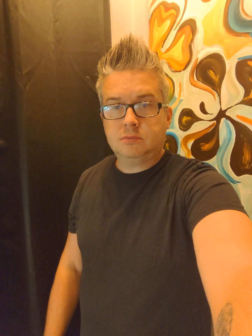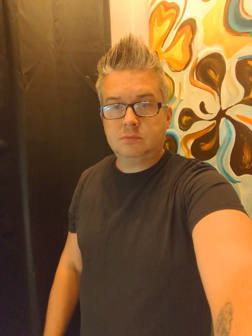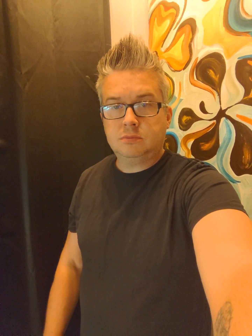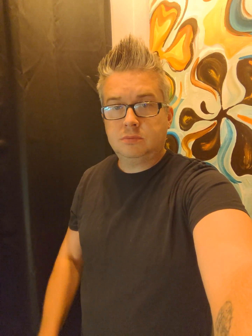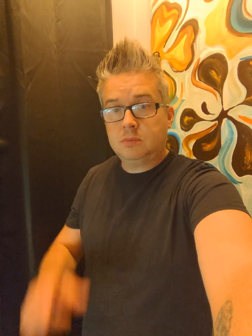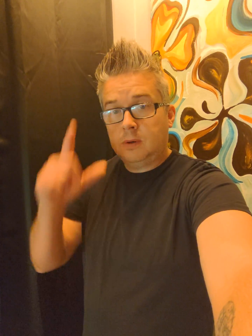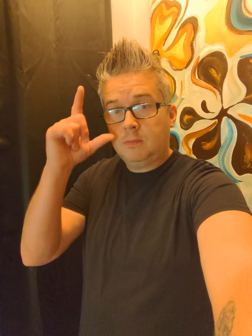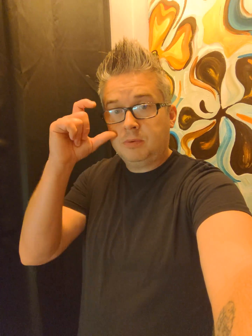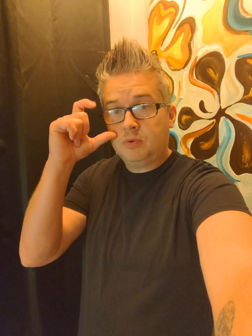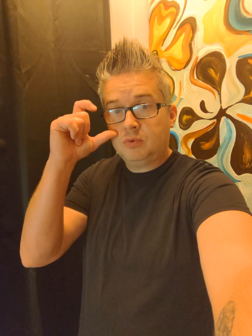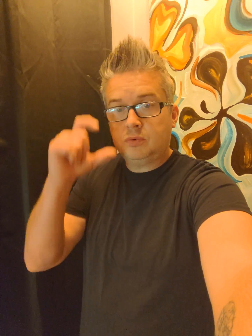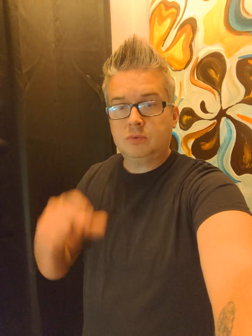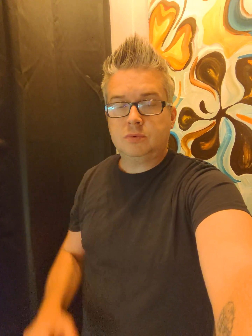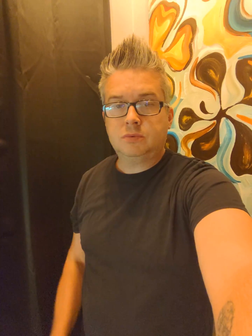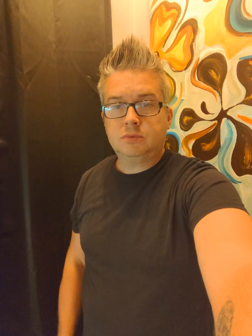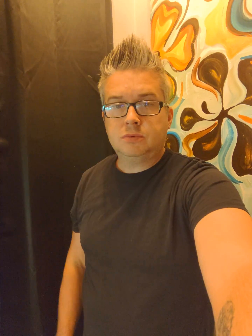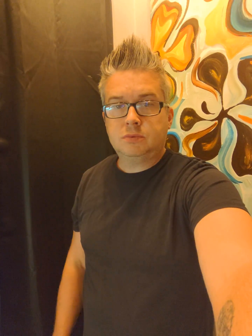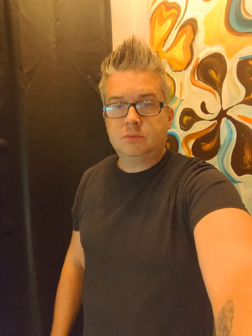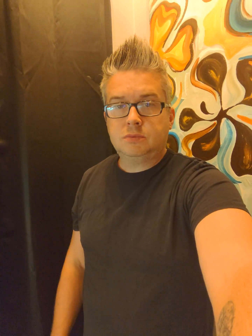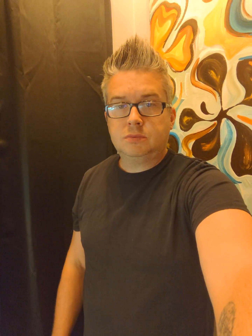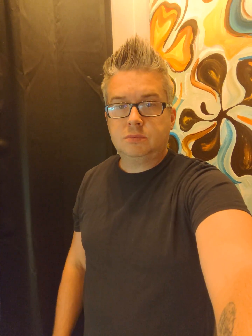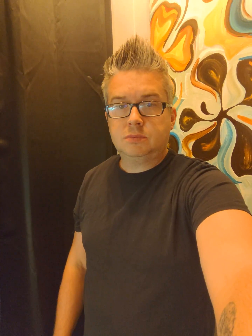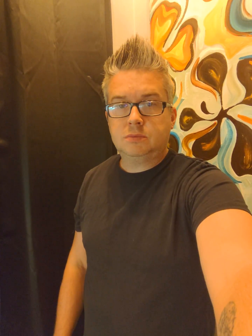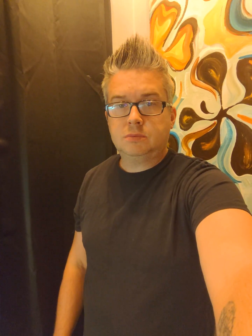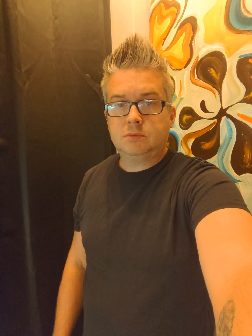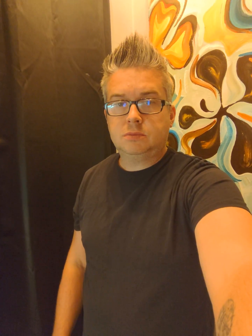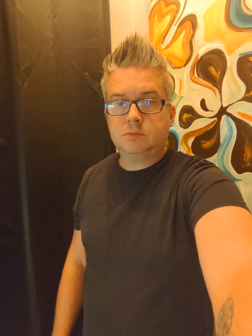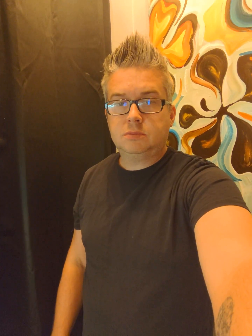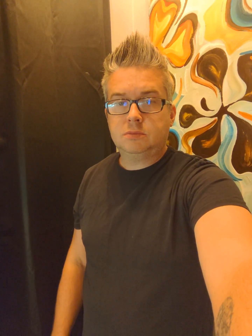camera